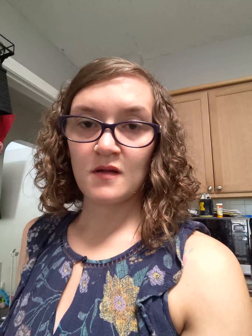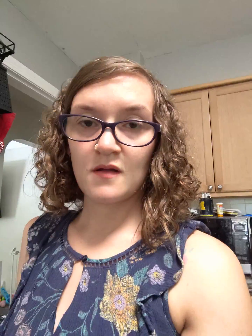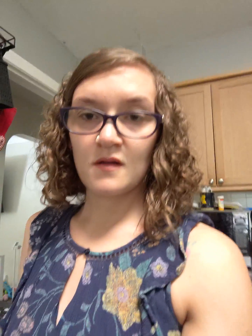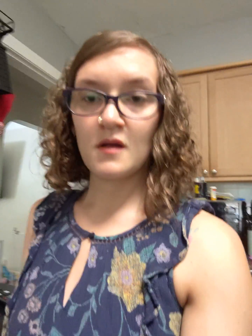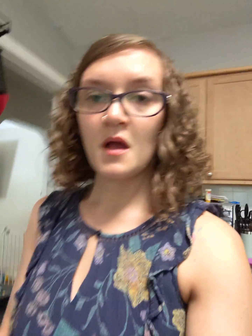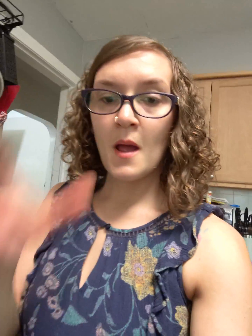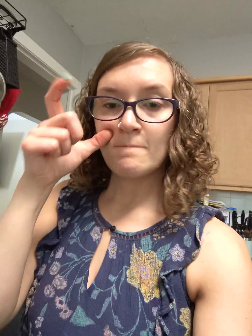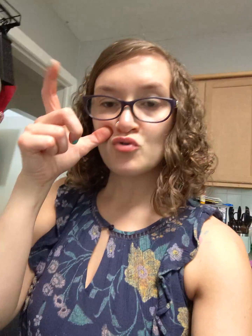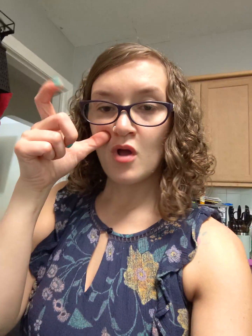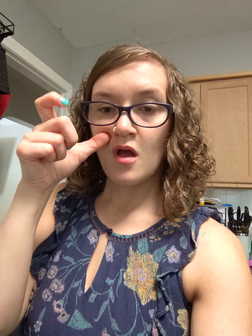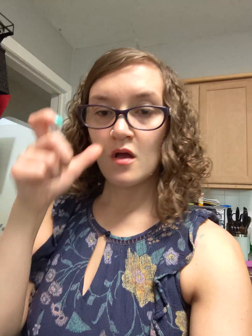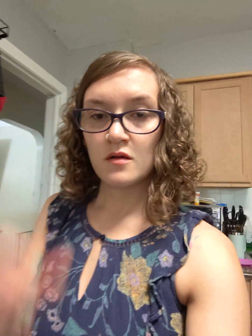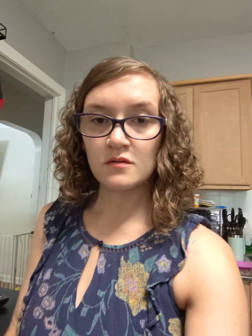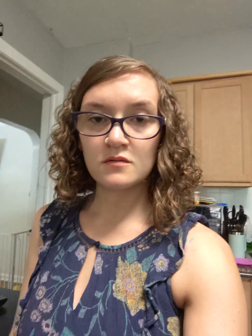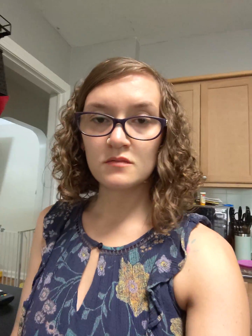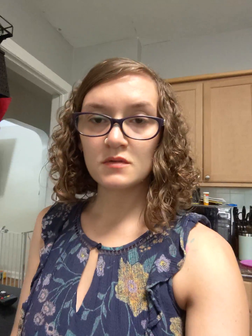camera